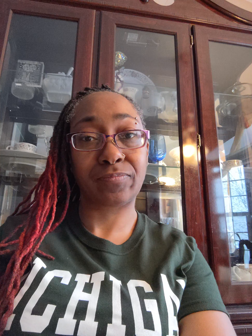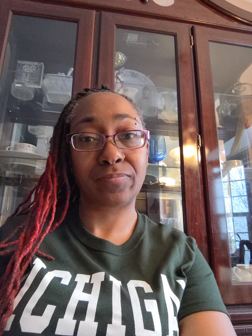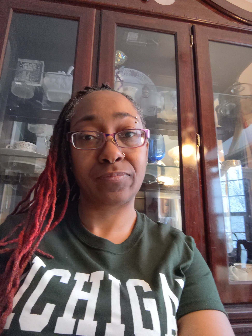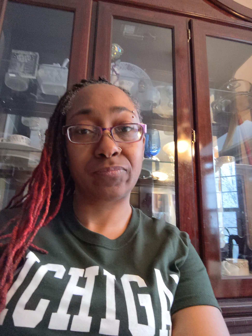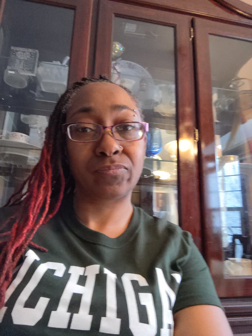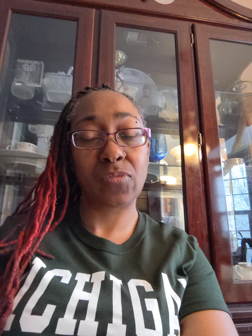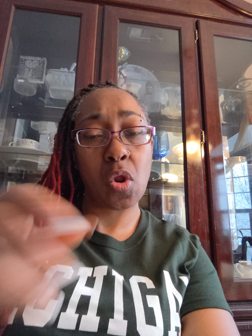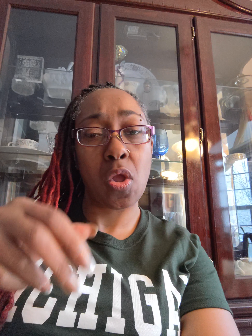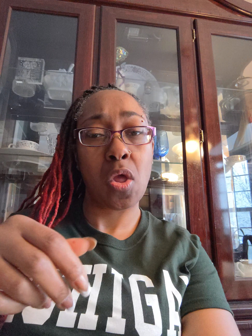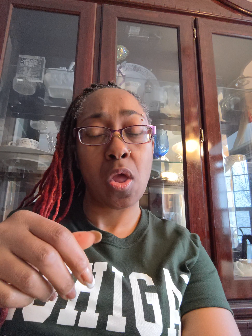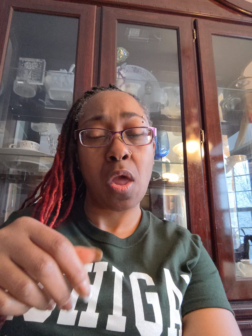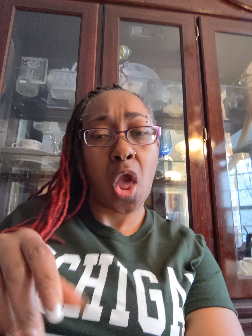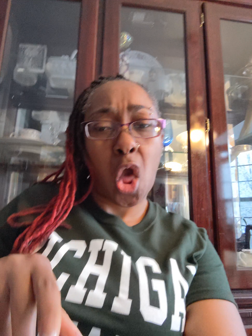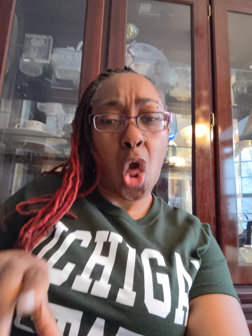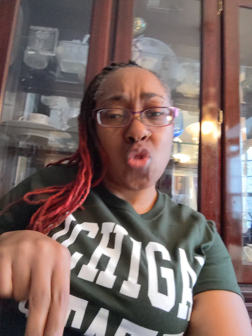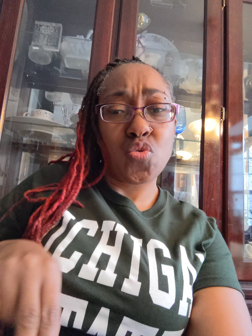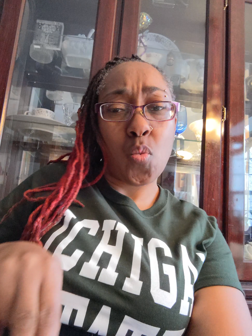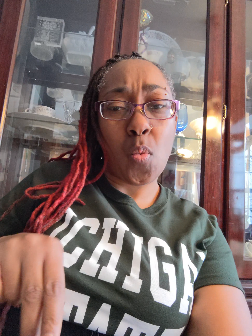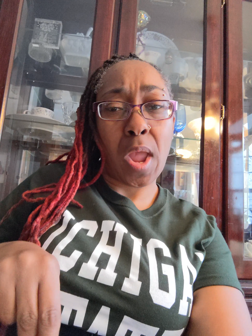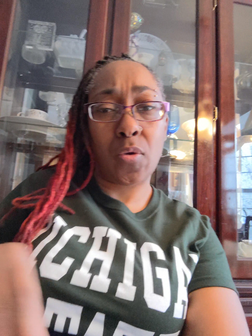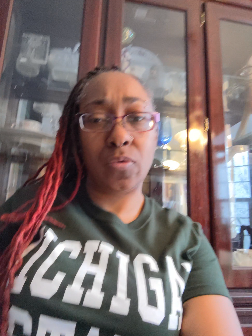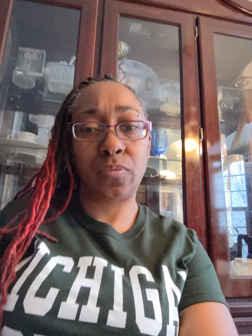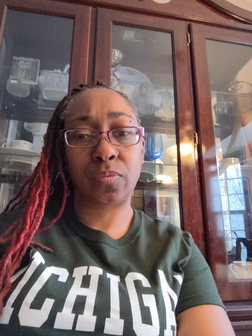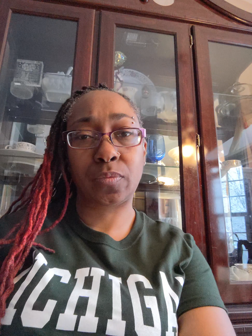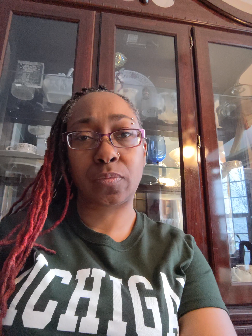underwear